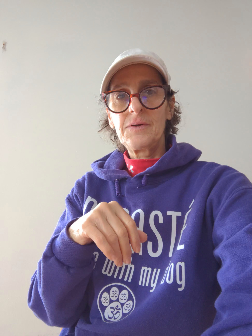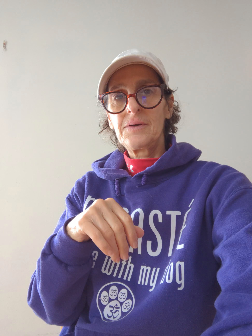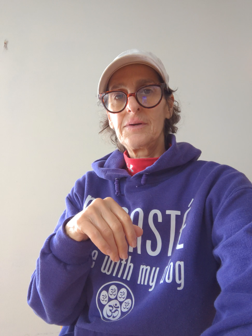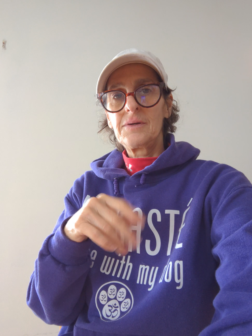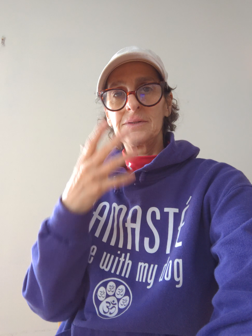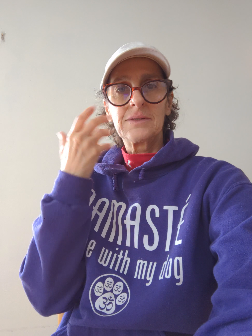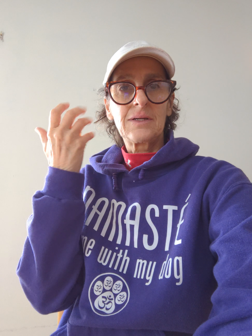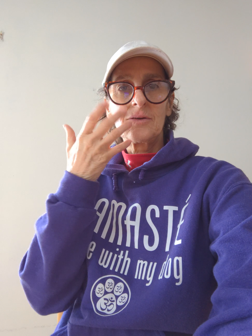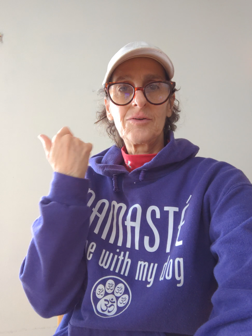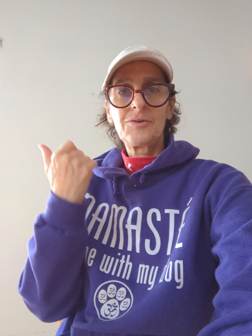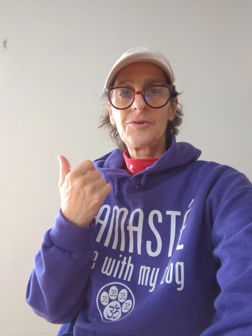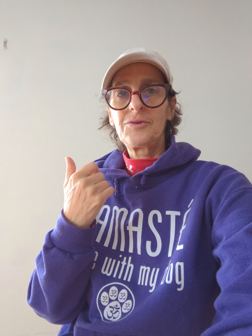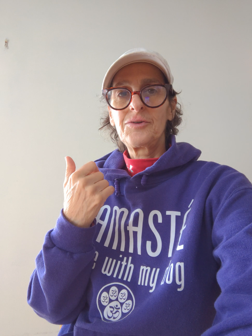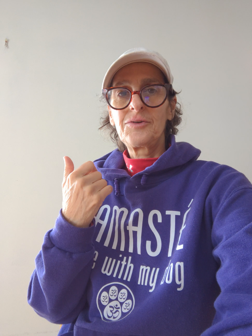tiger